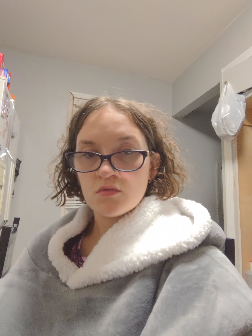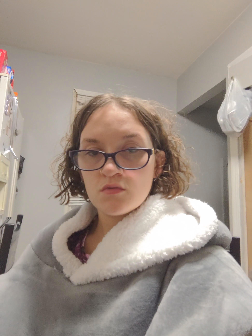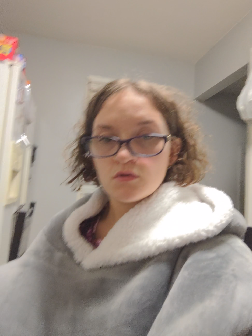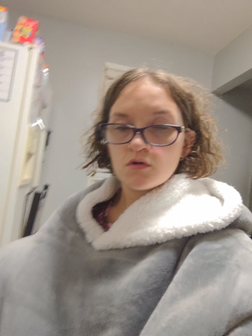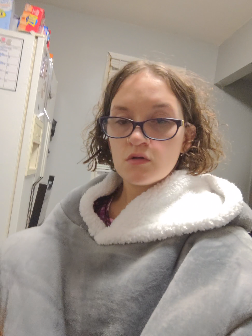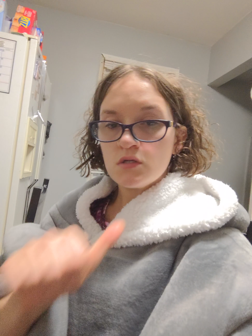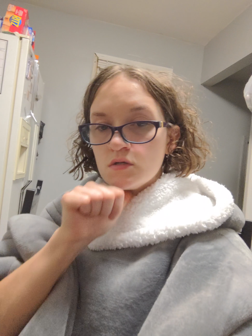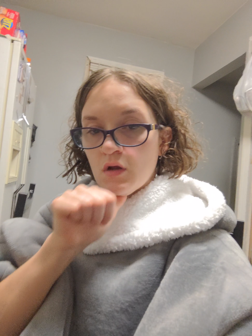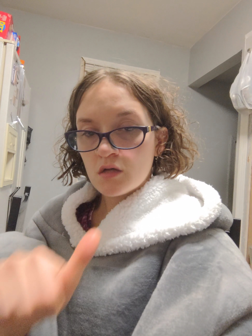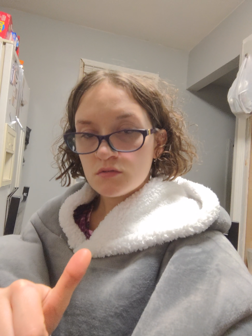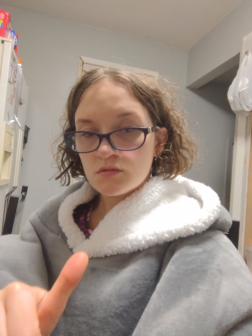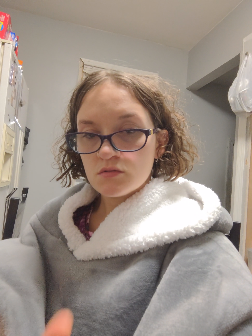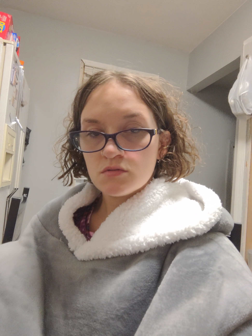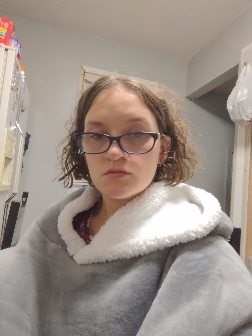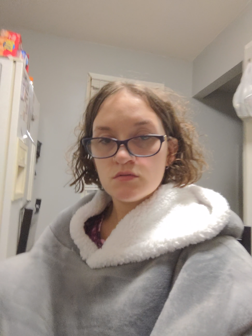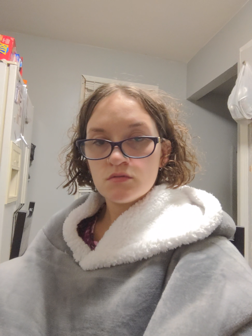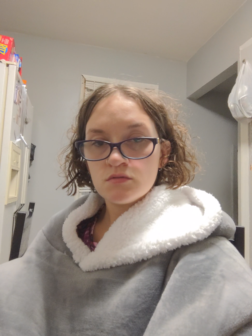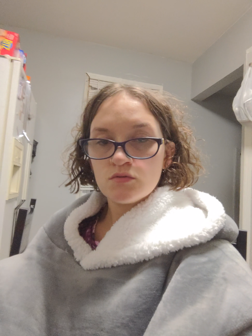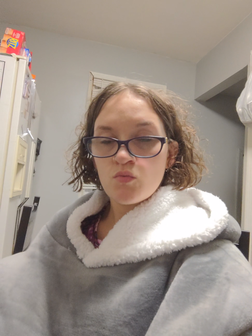not